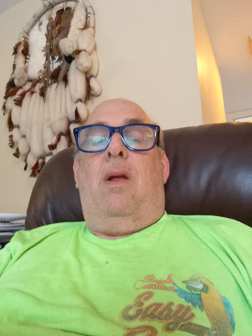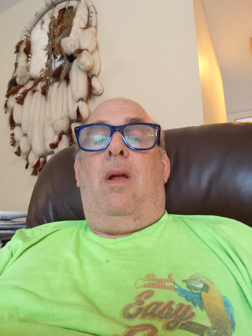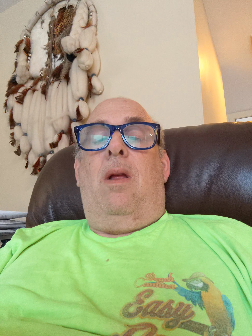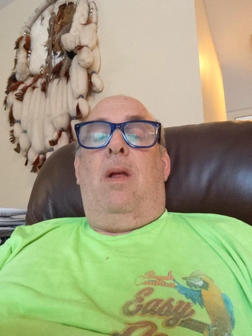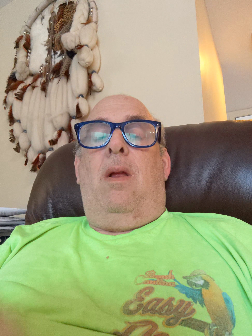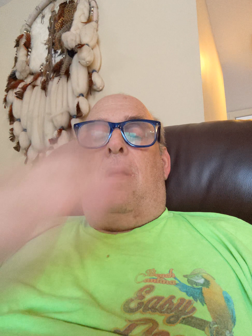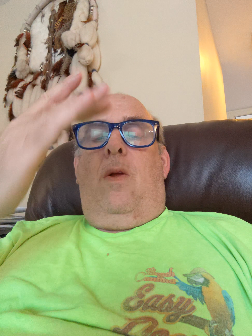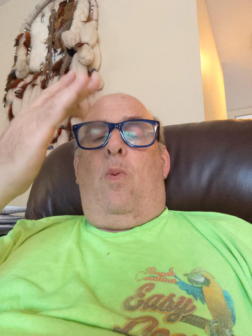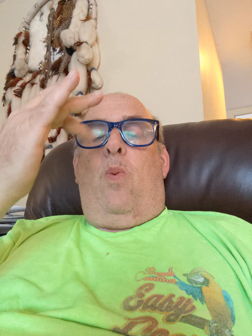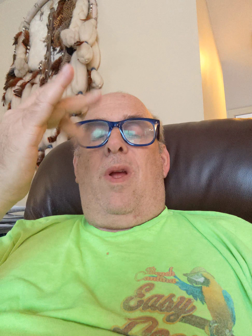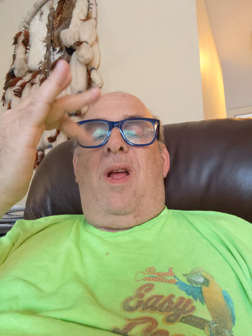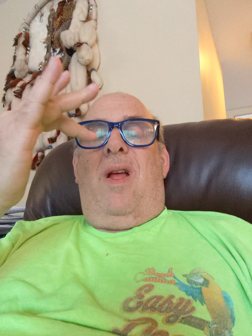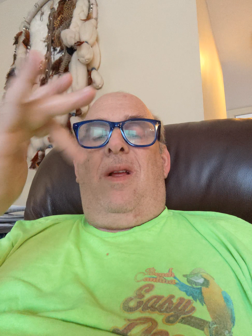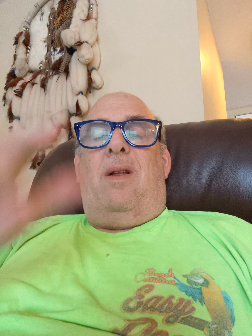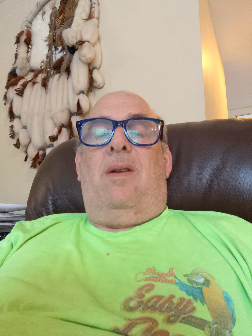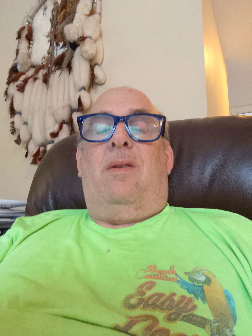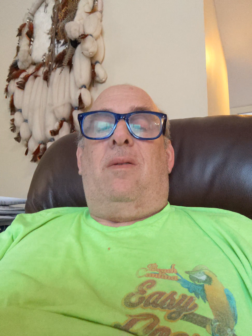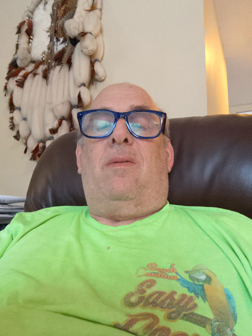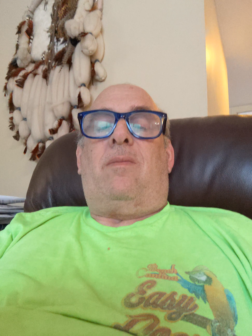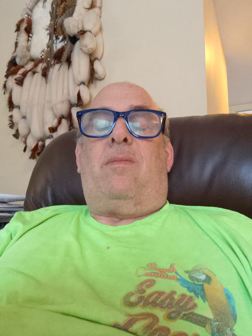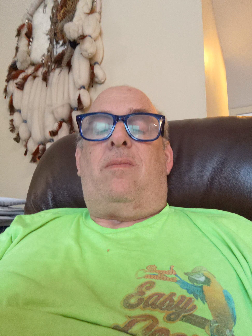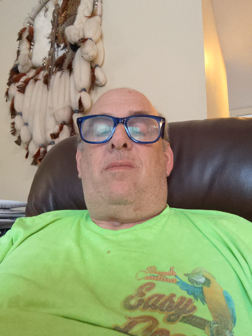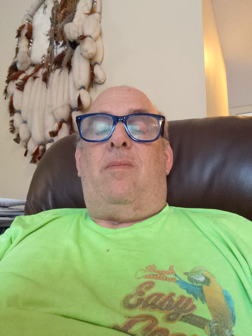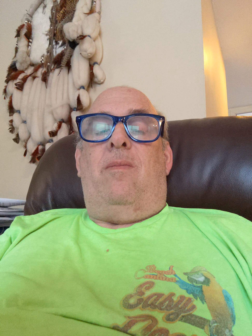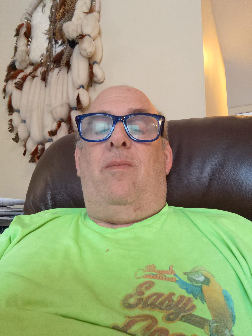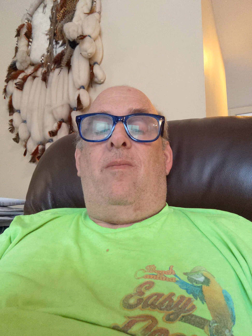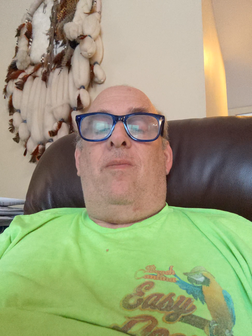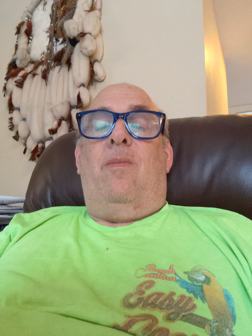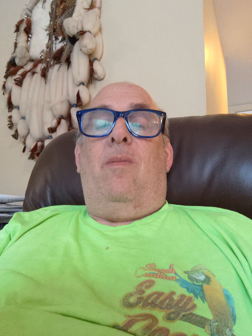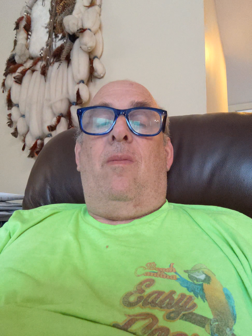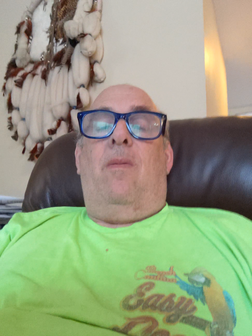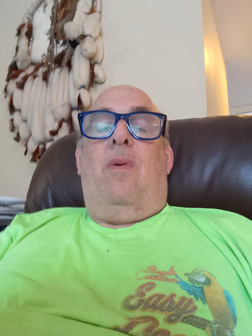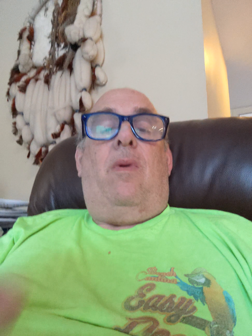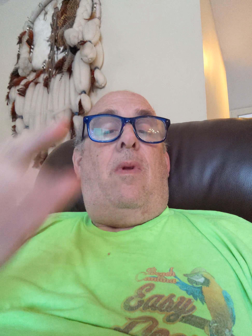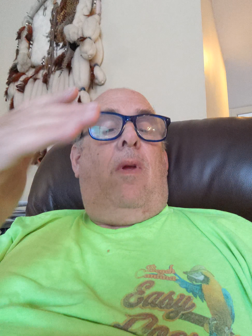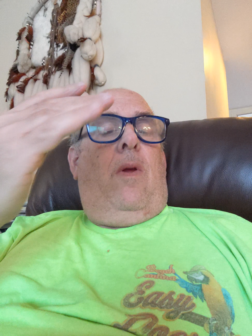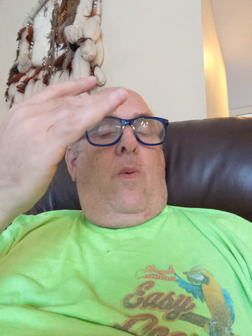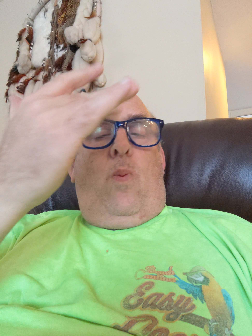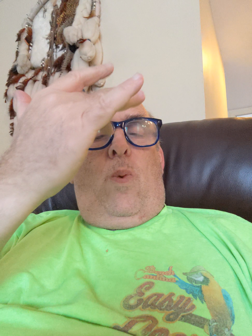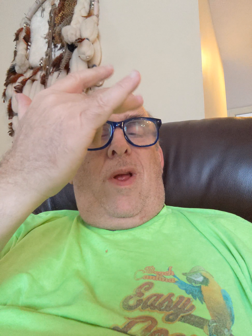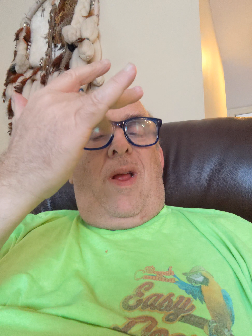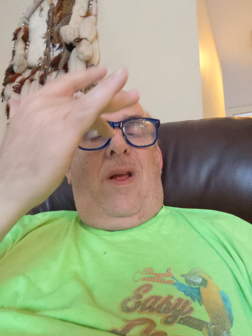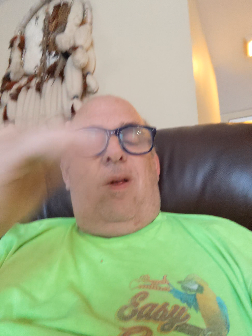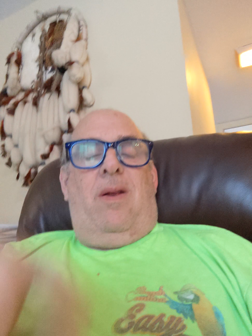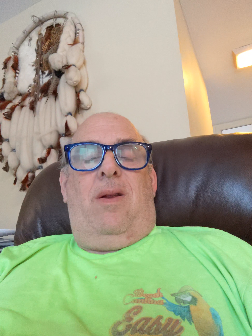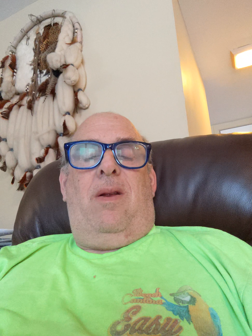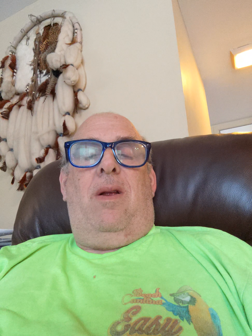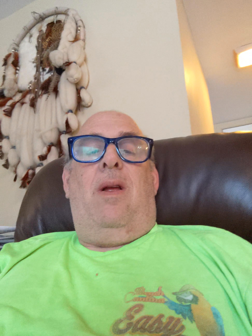why